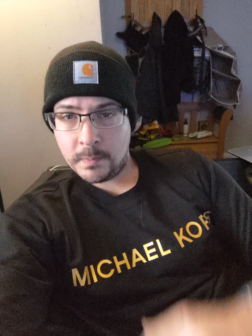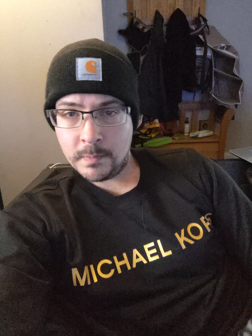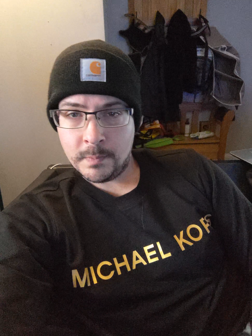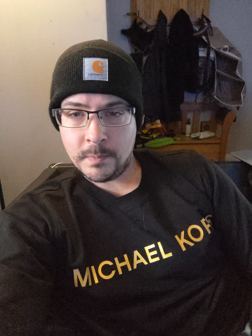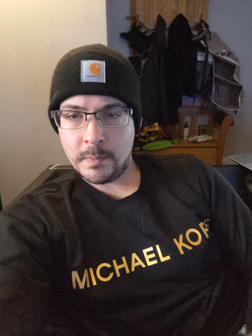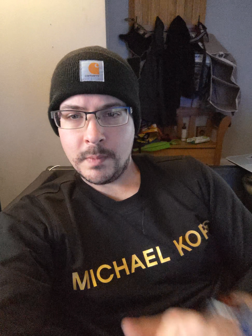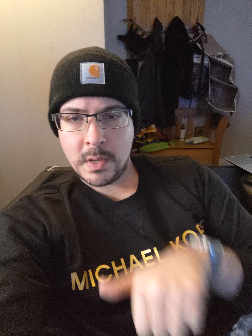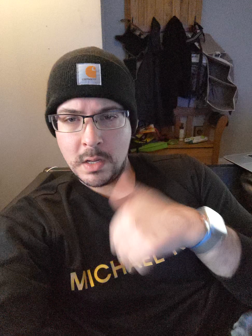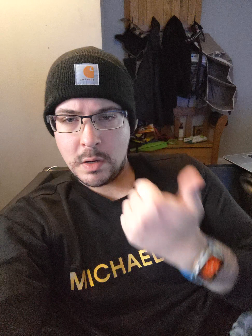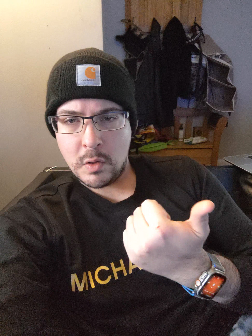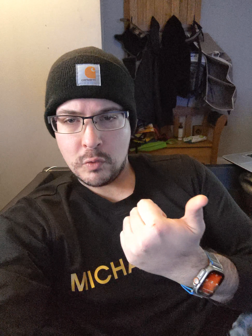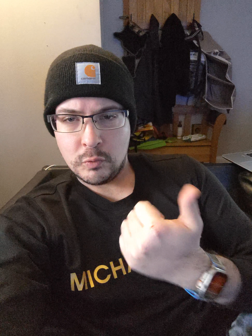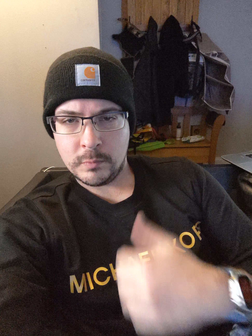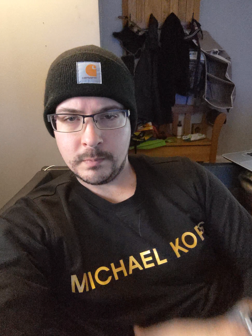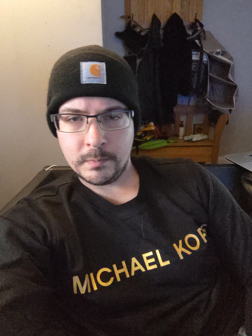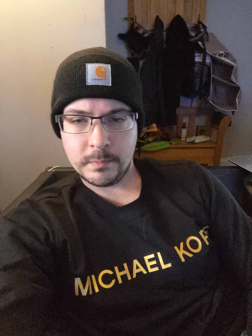another